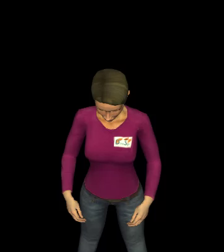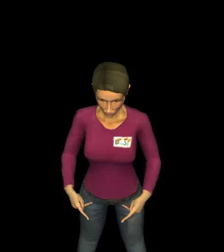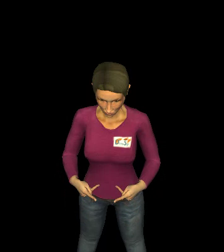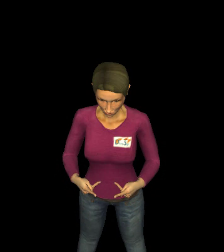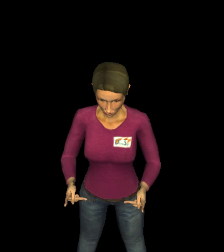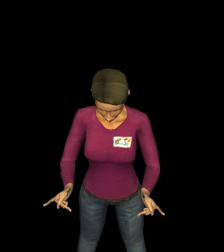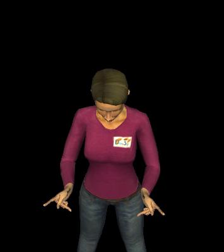إعلان عام